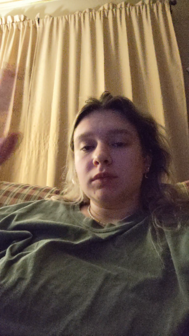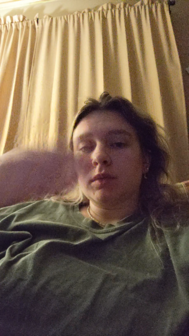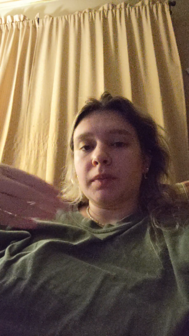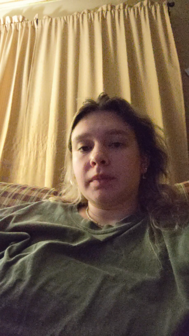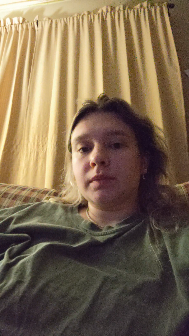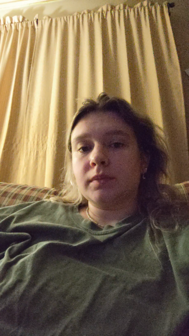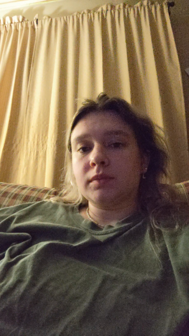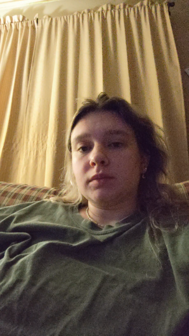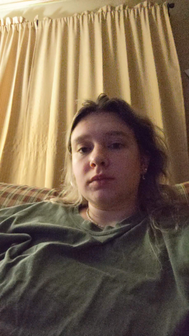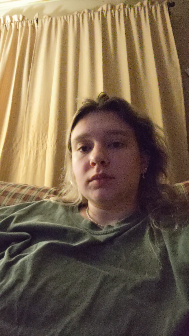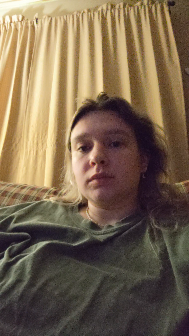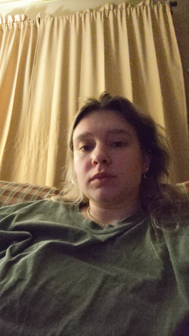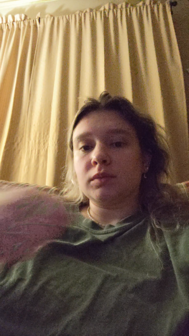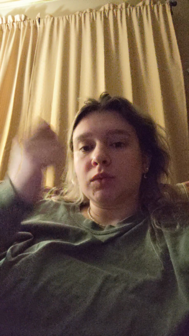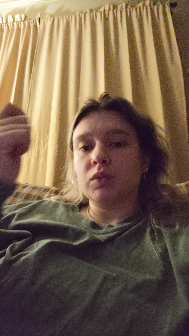pull